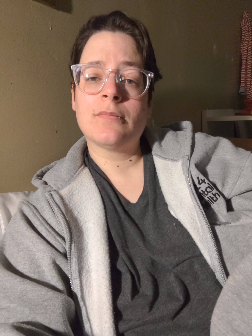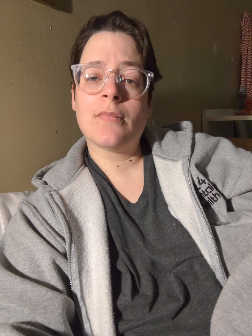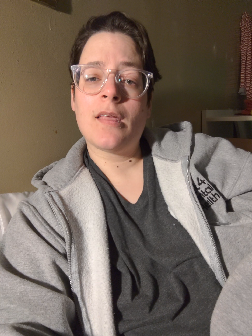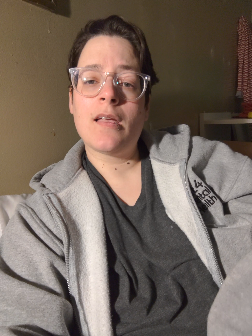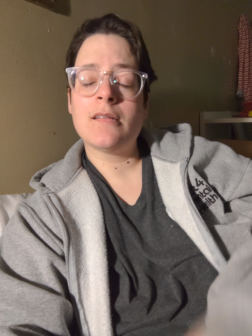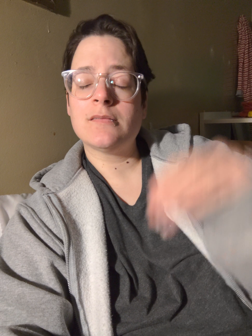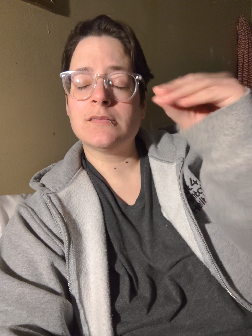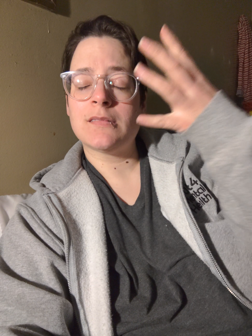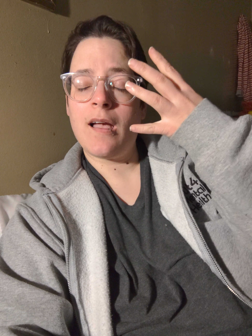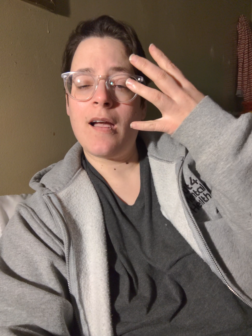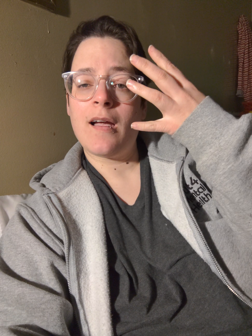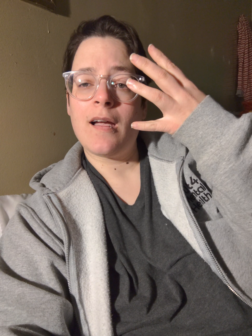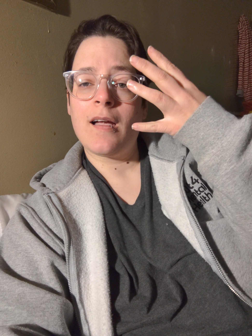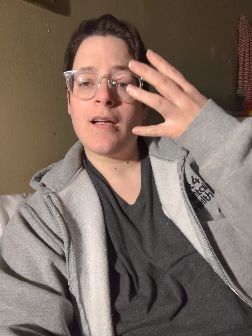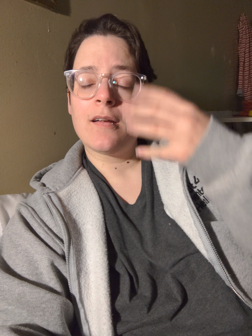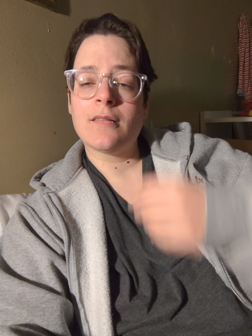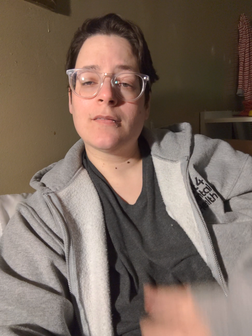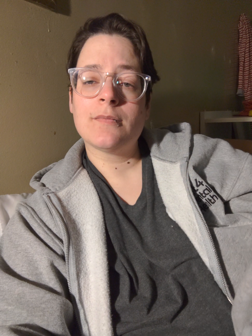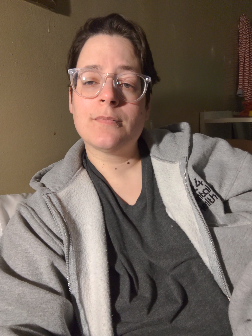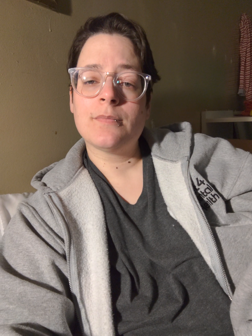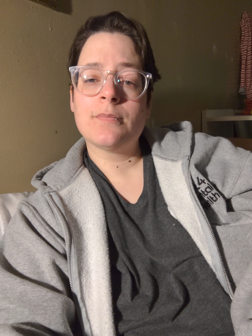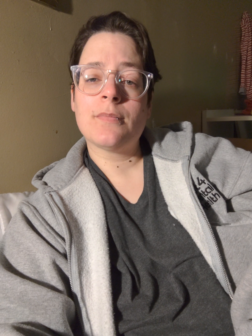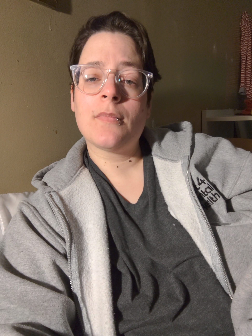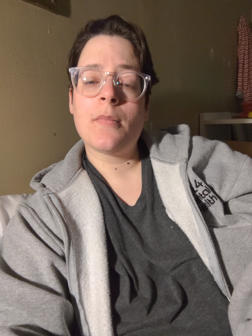sun